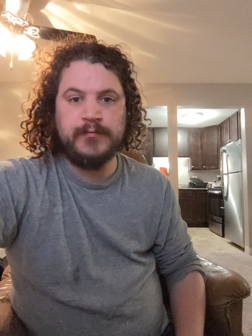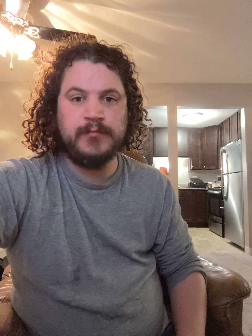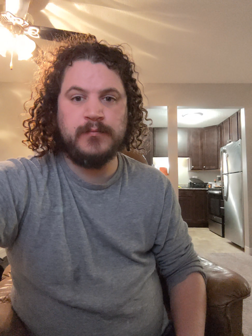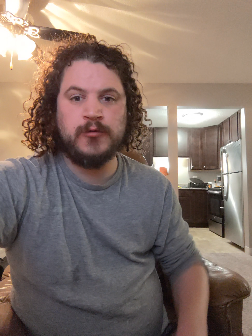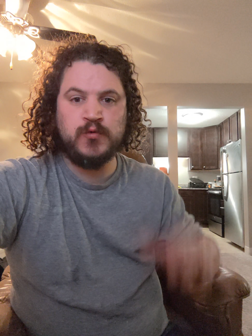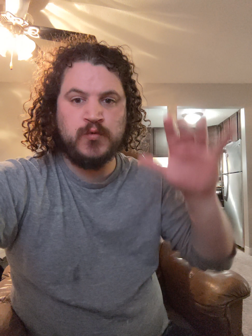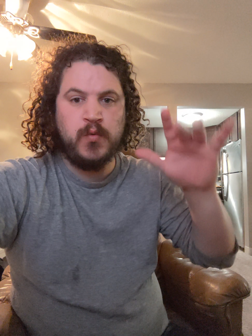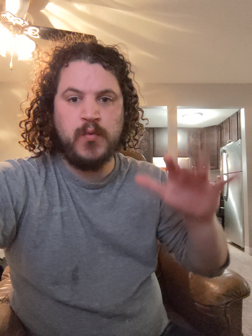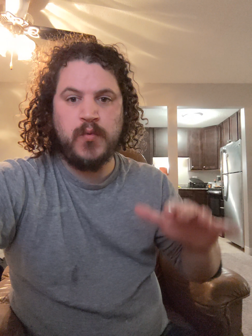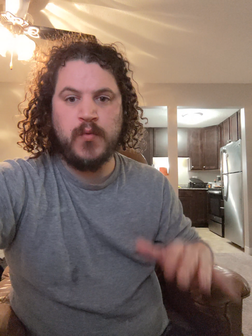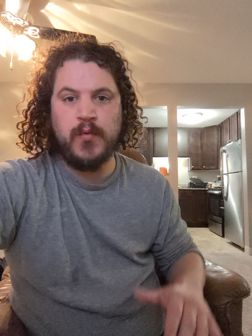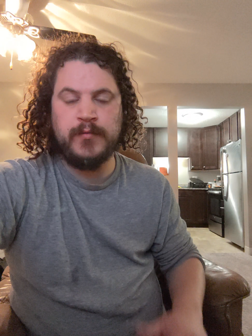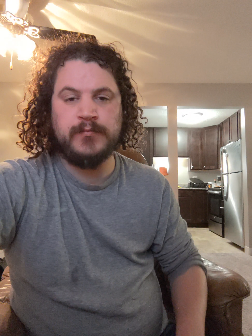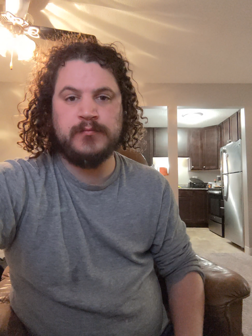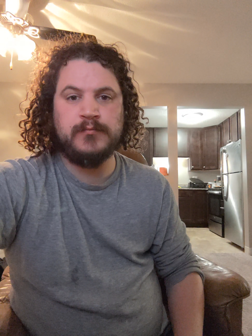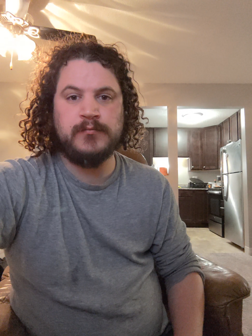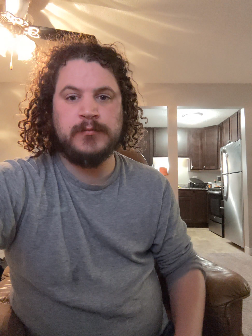snow